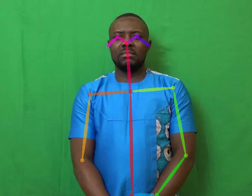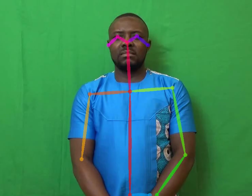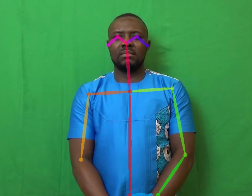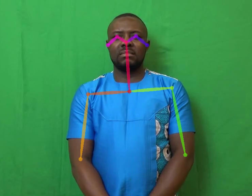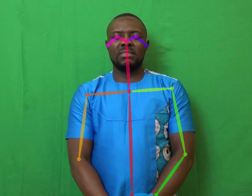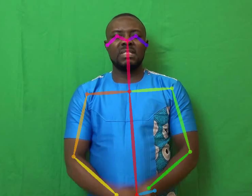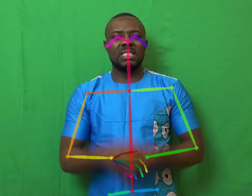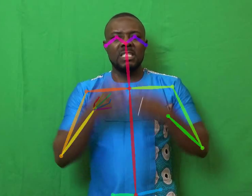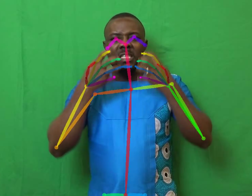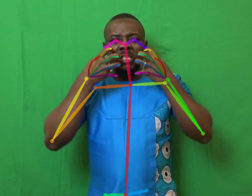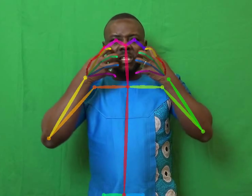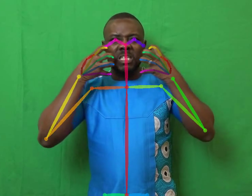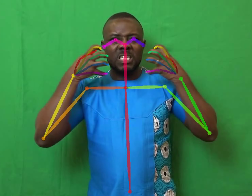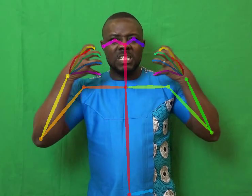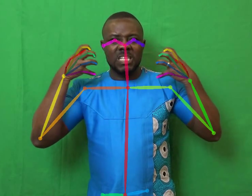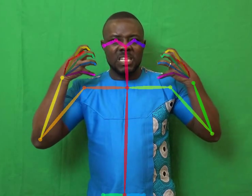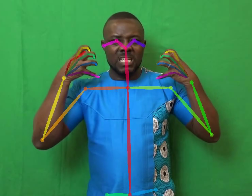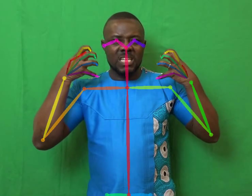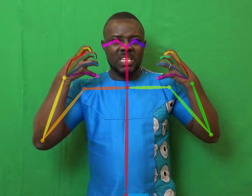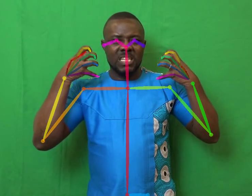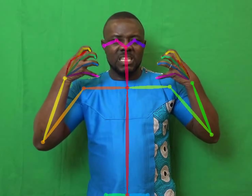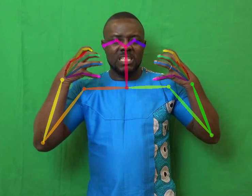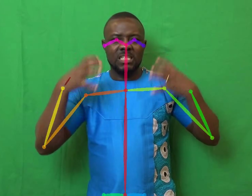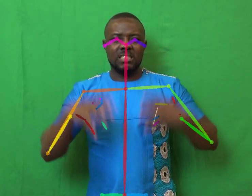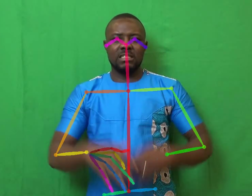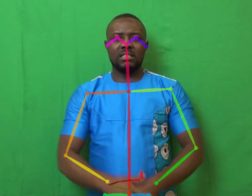tiger